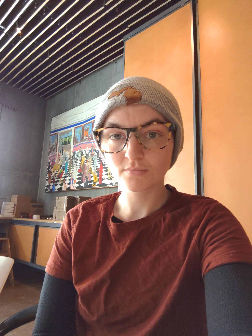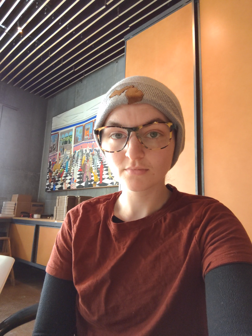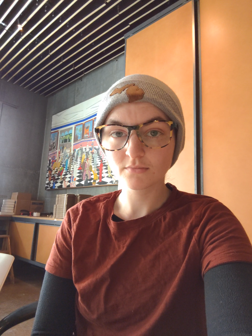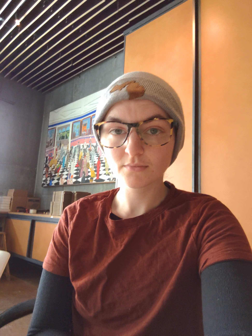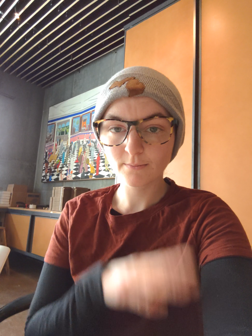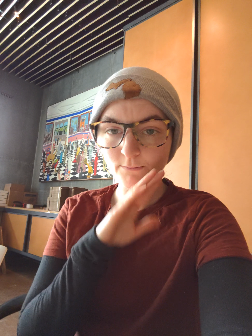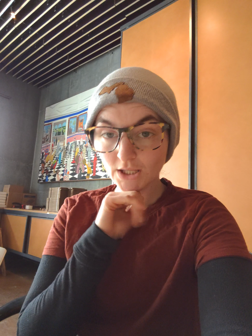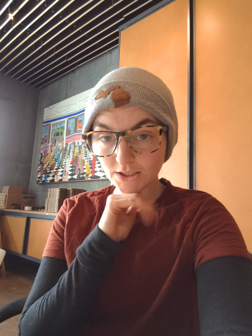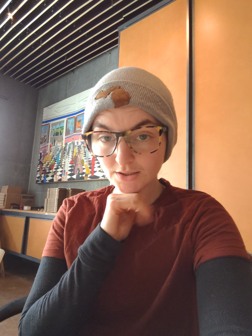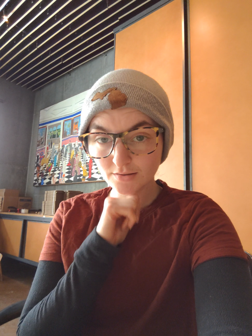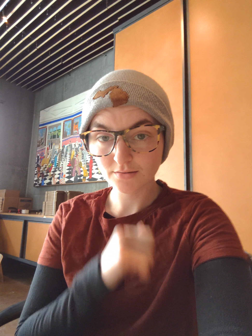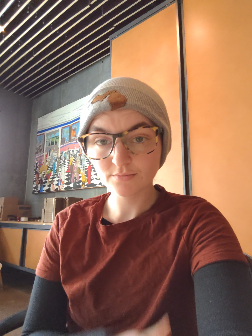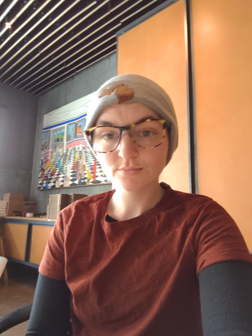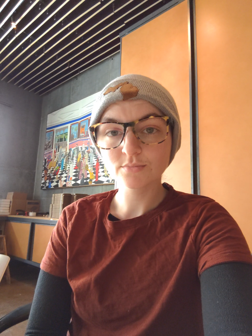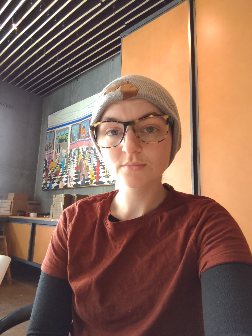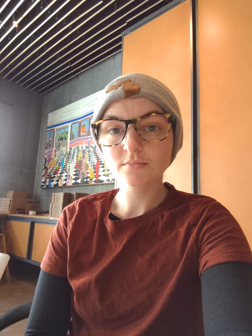pig